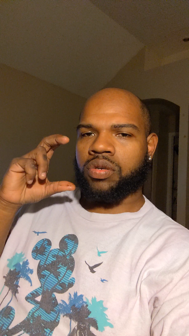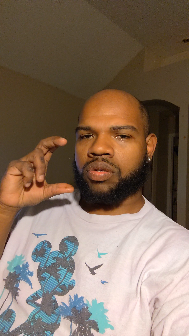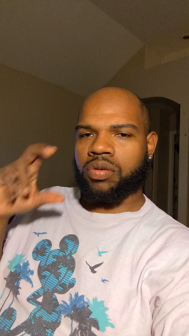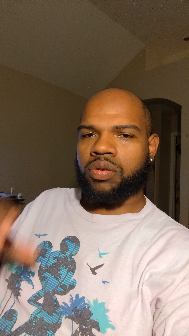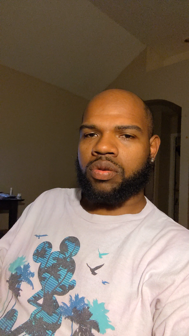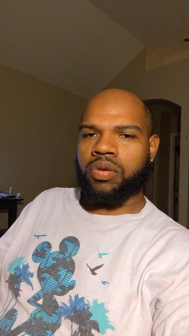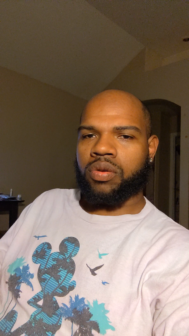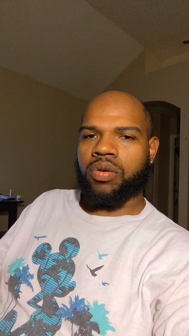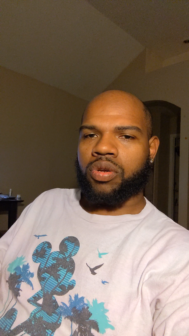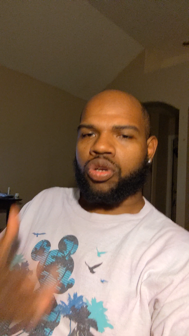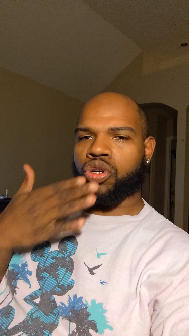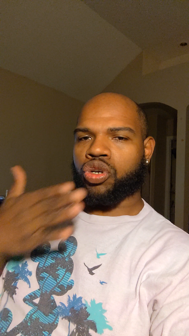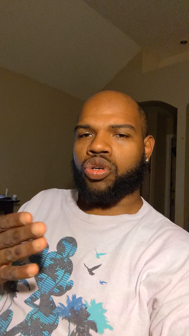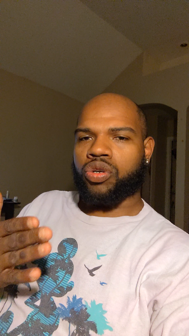good